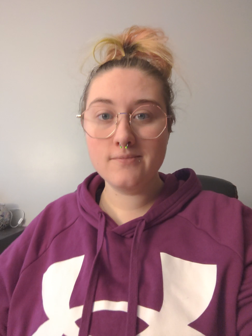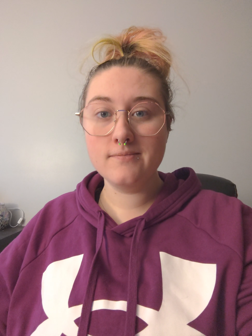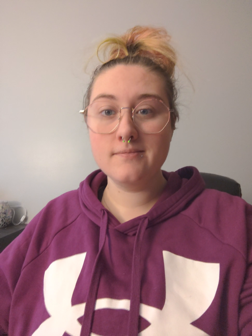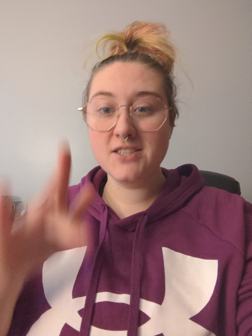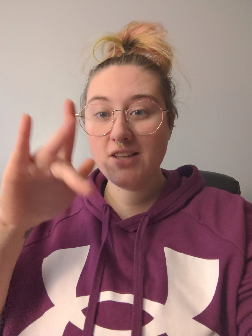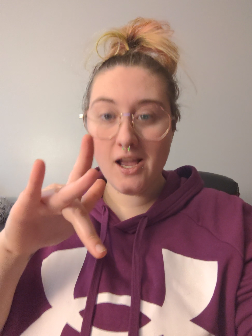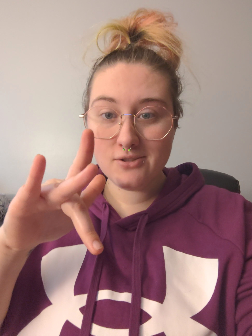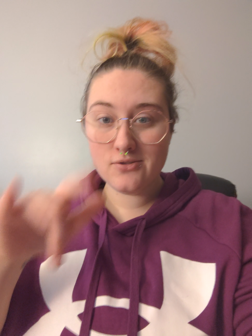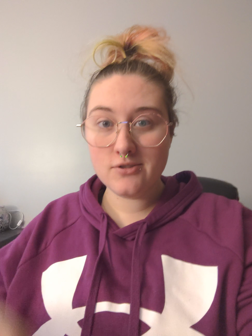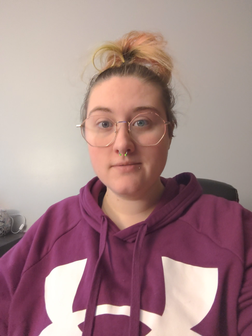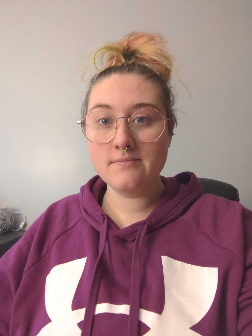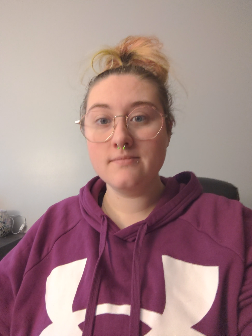touch